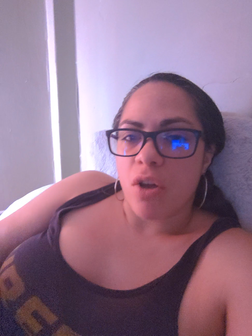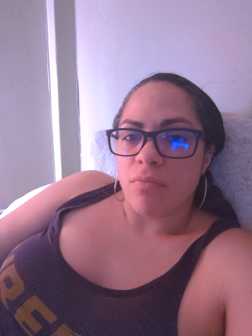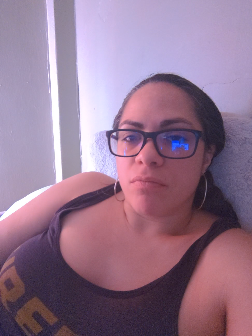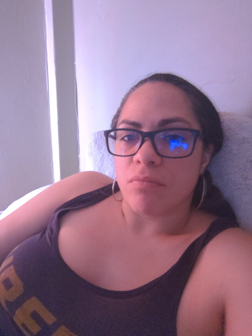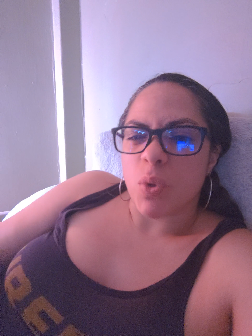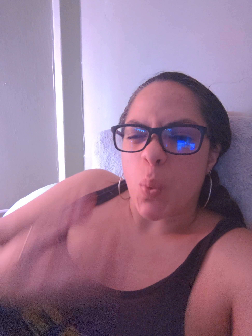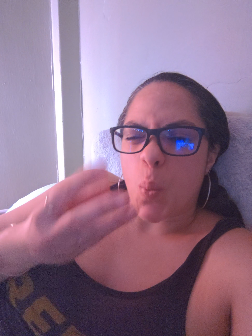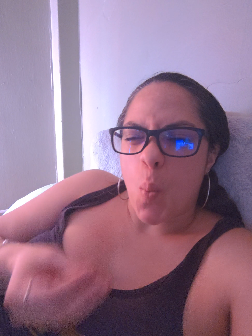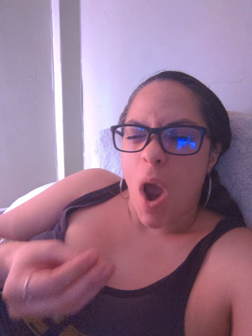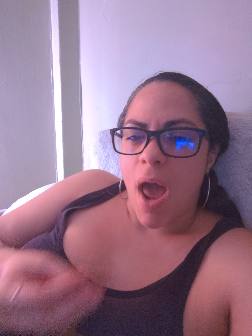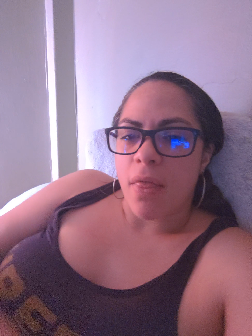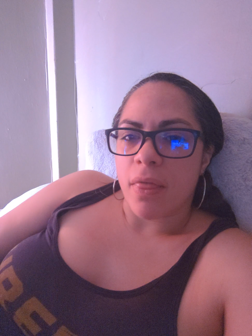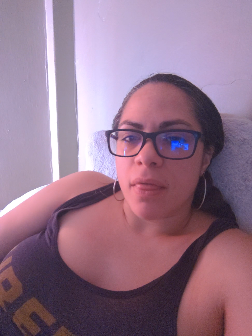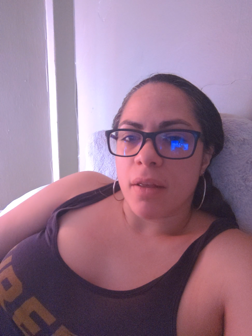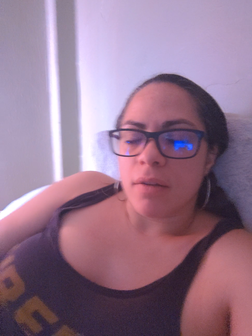wet